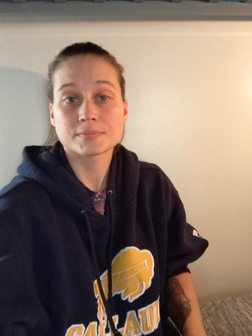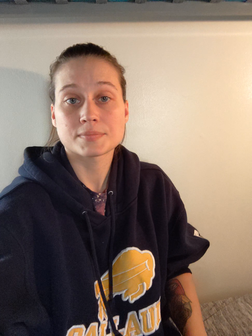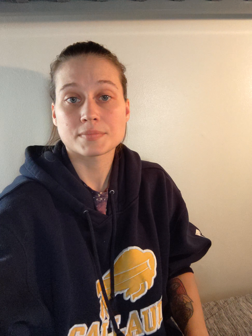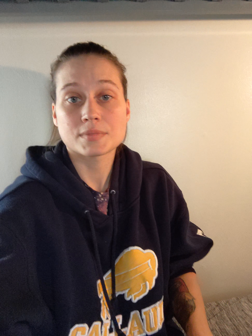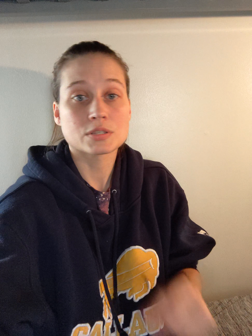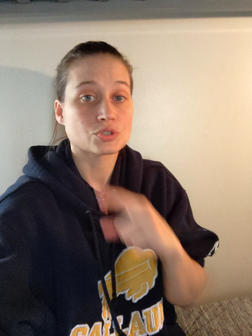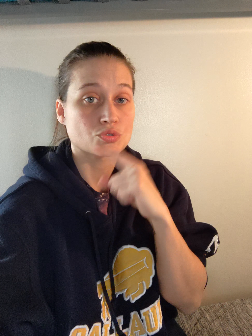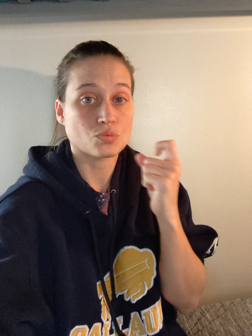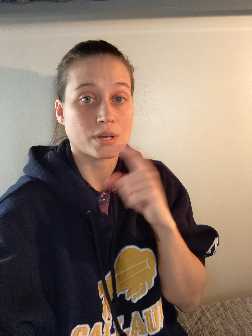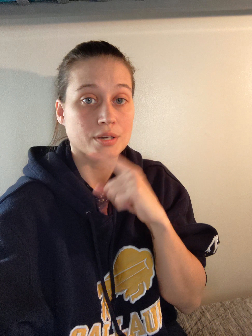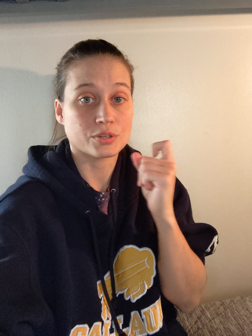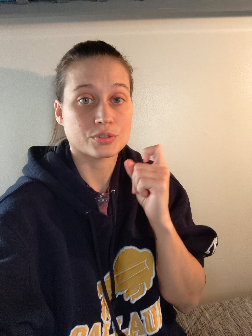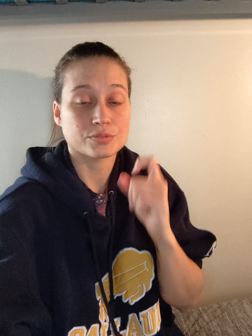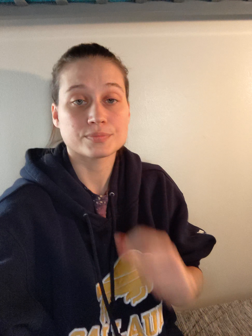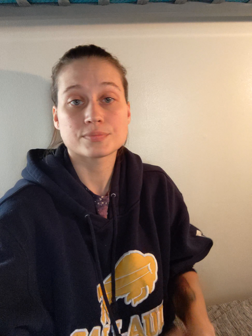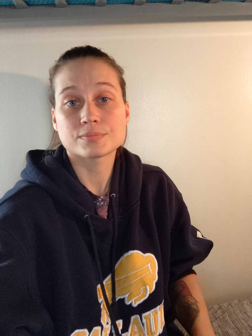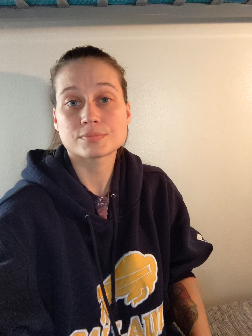dryer